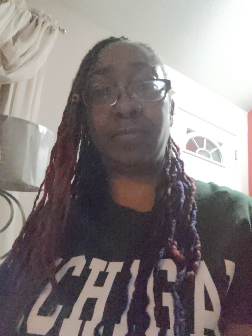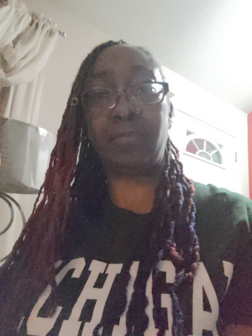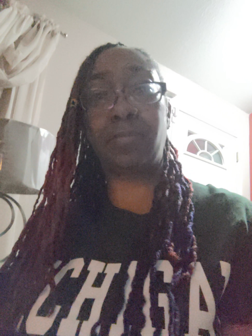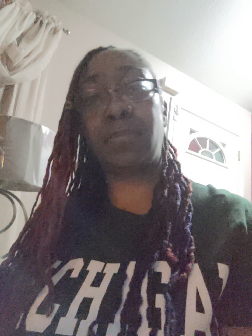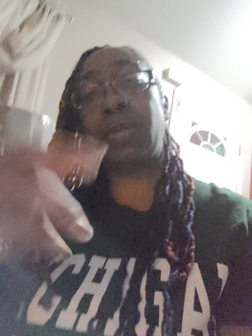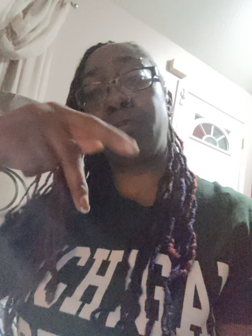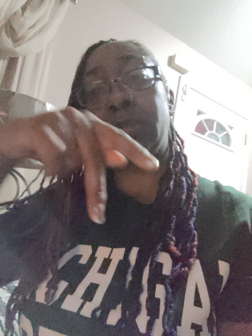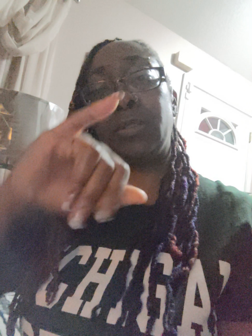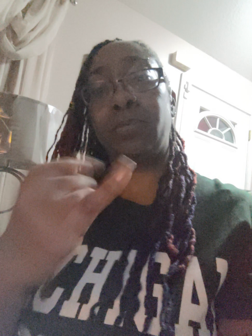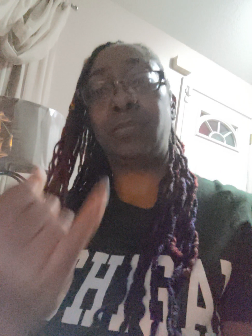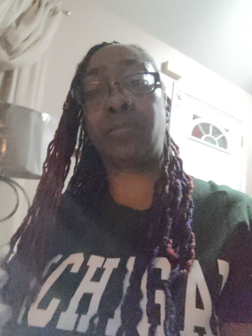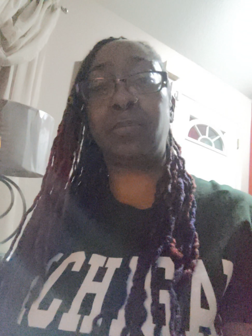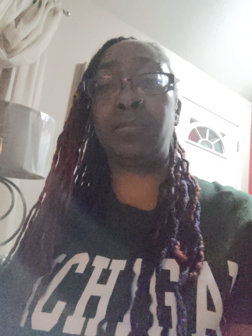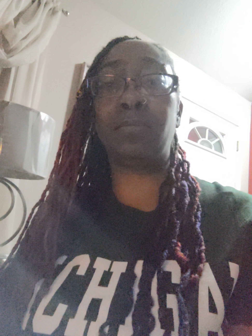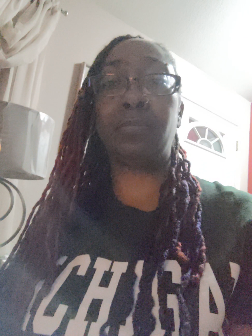pajamas